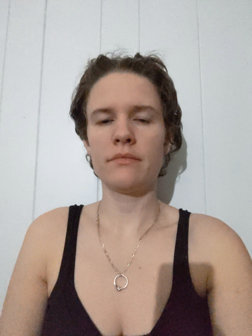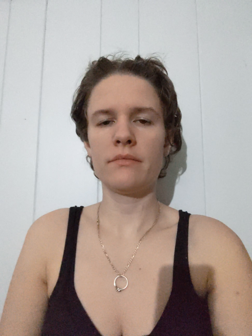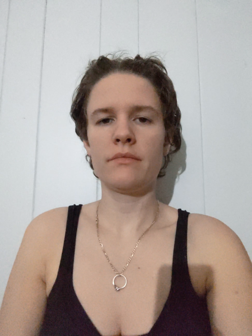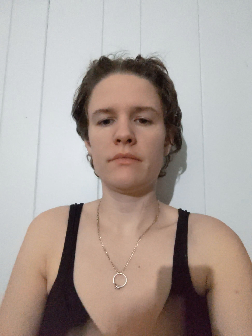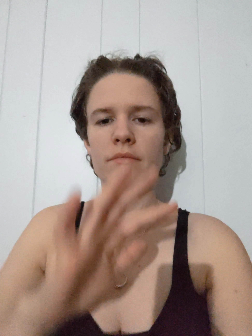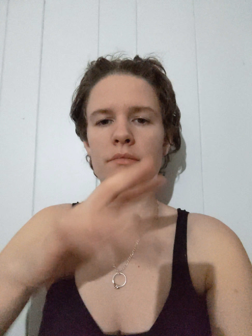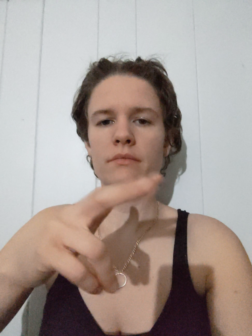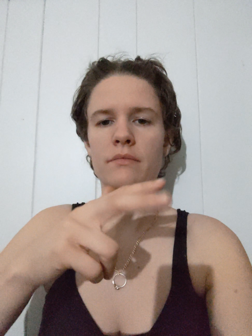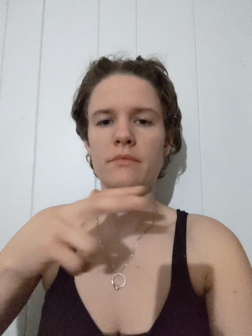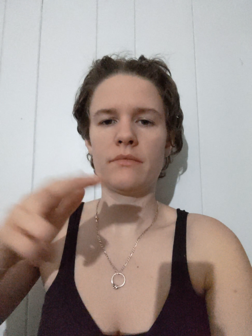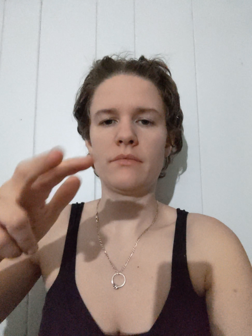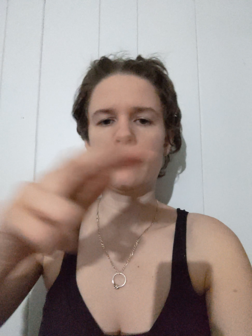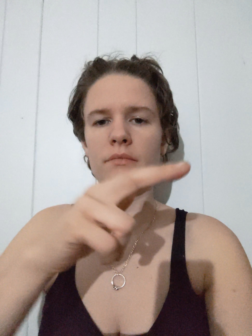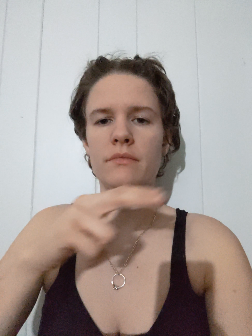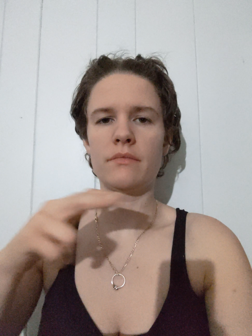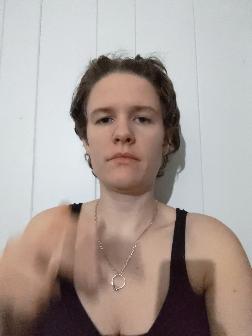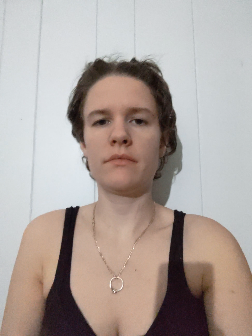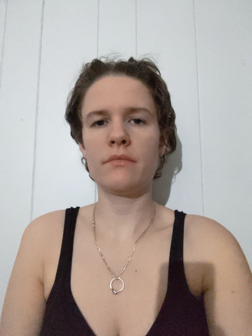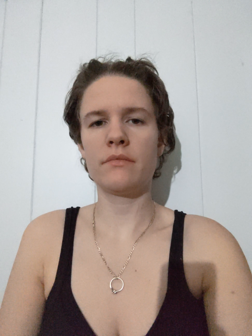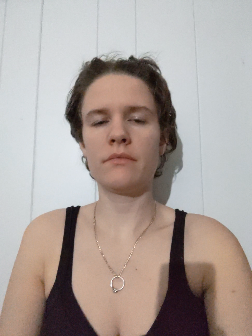helicopter